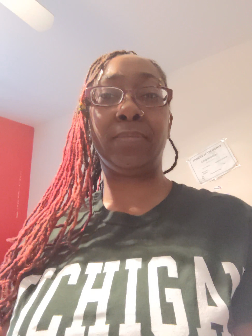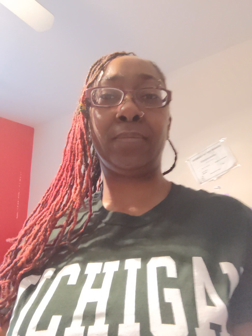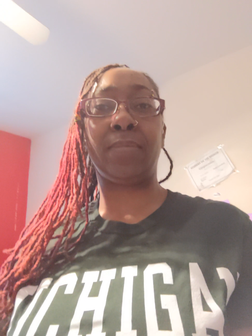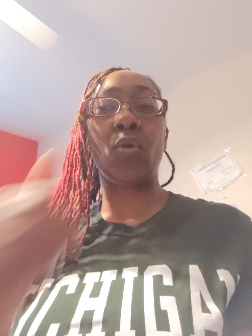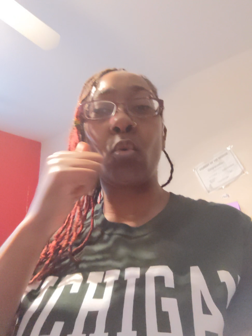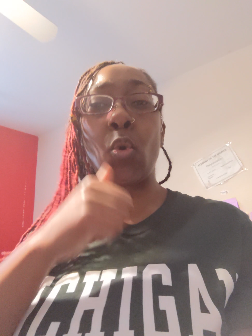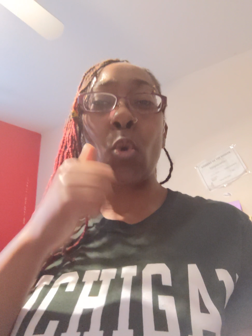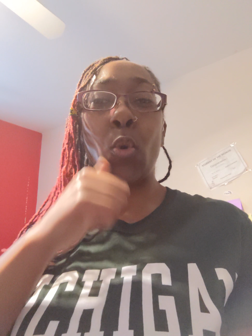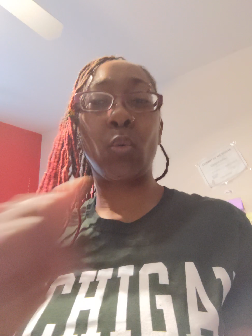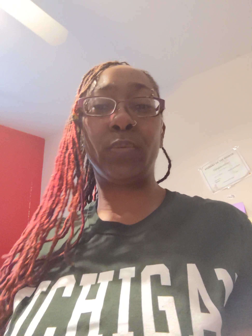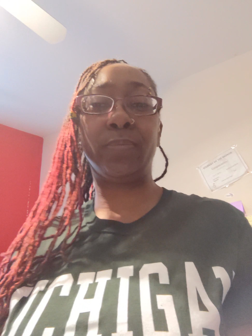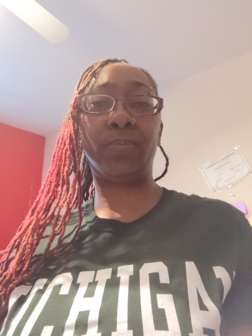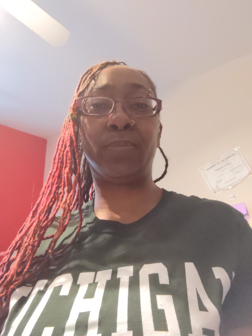girl